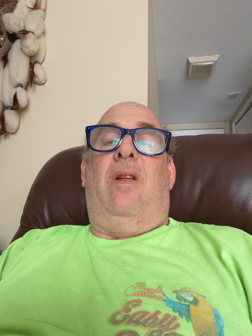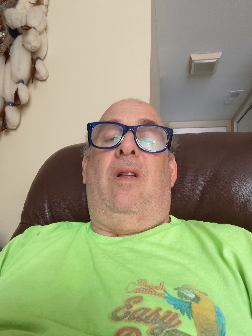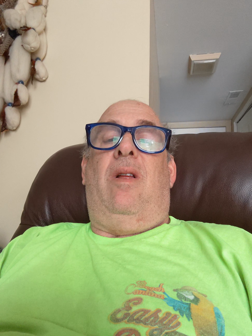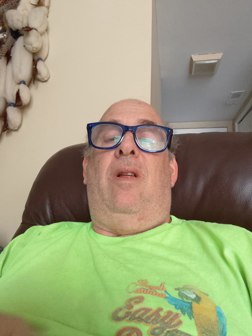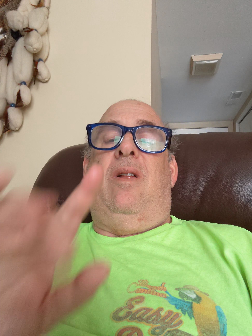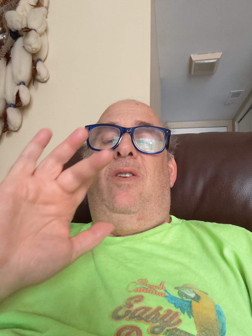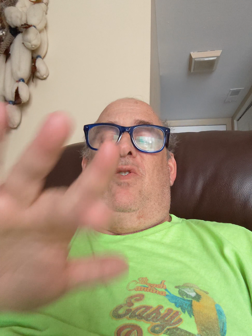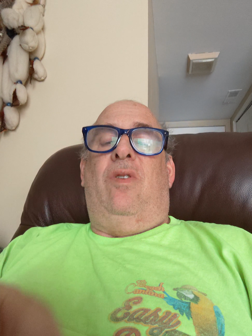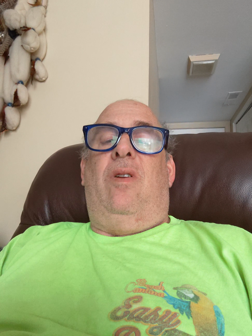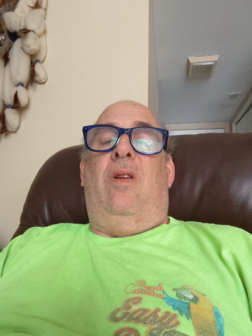touch